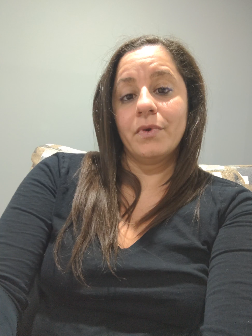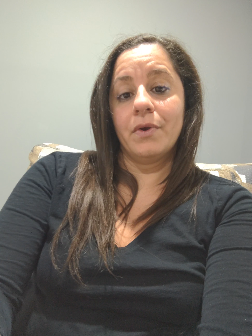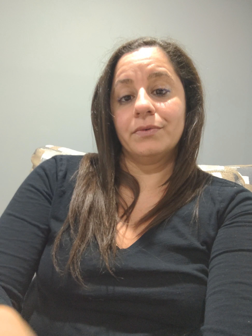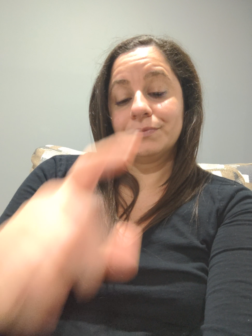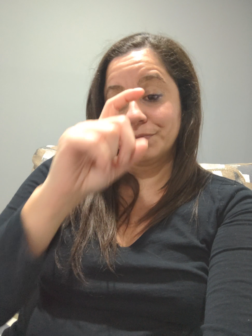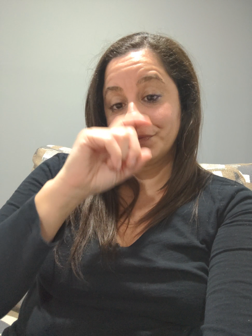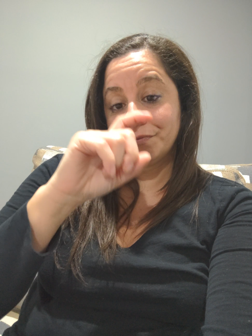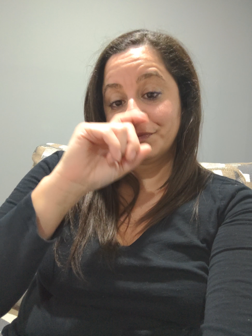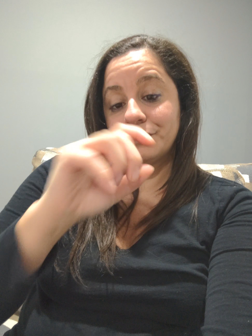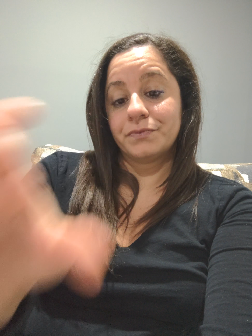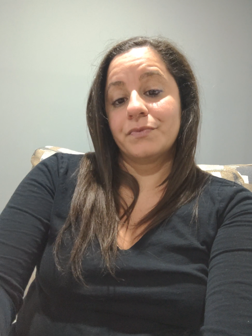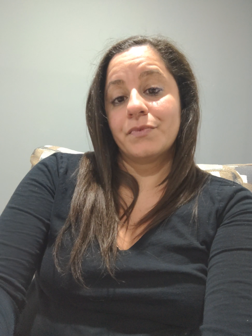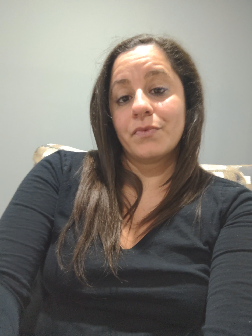doll